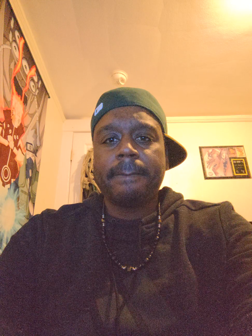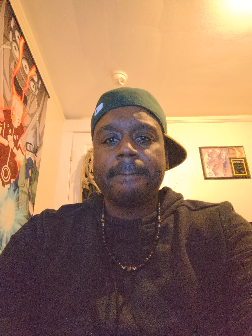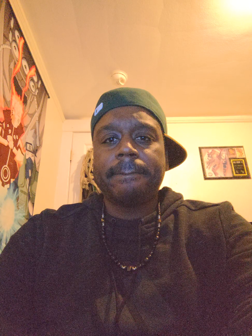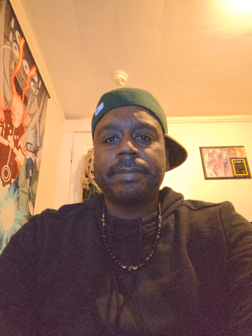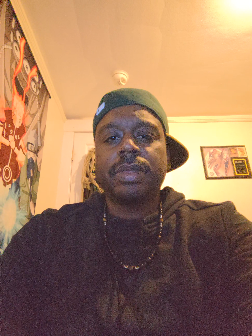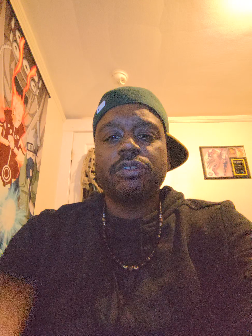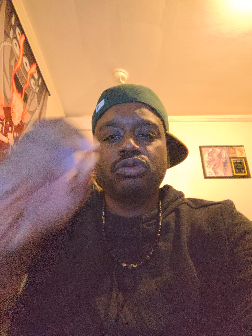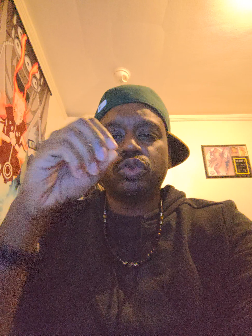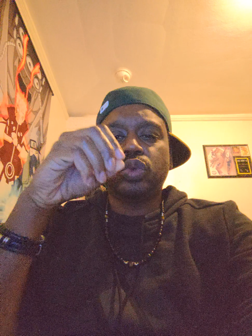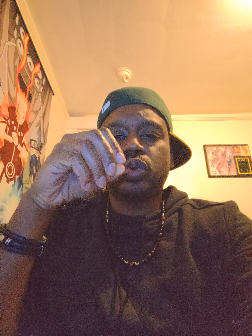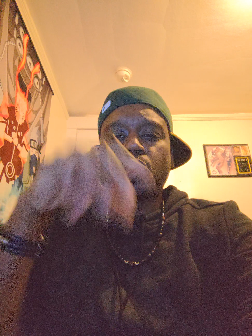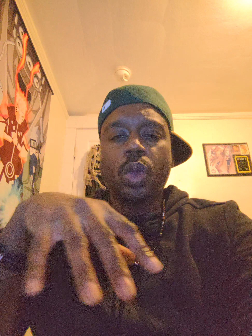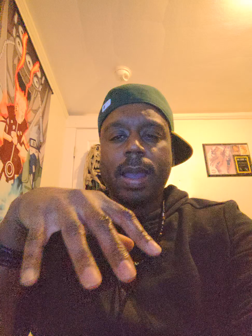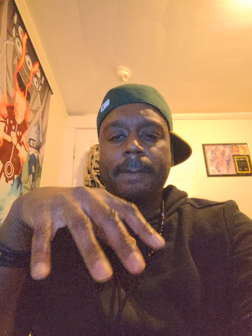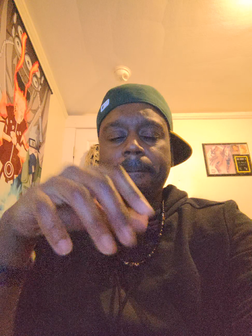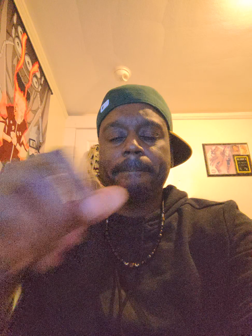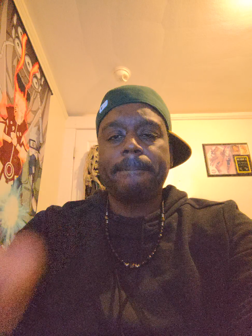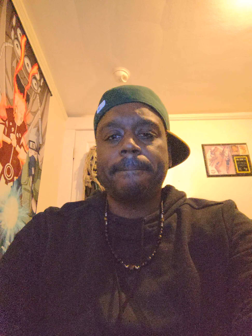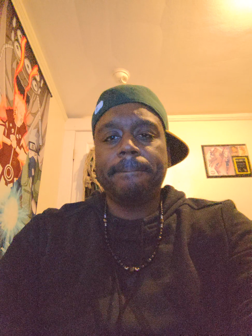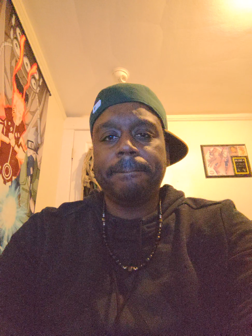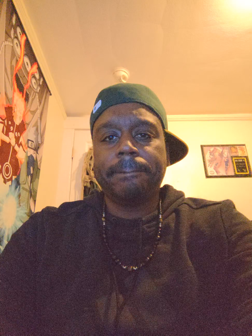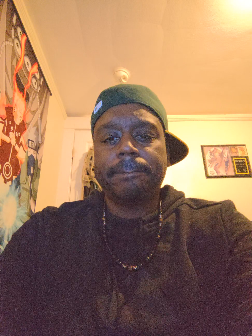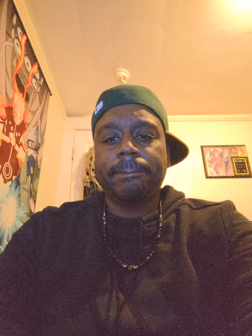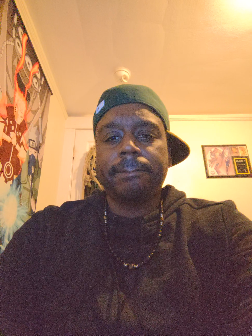drop